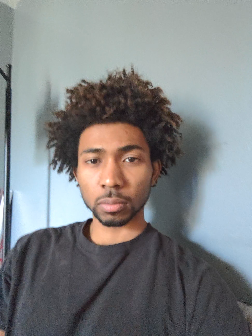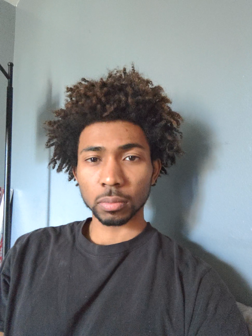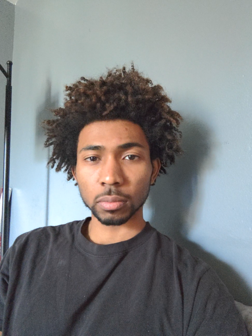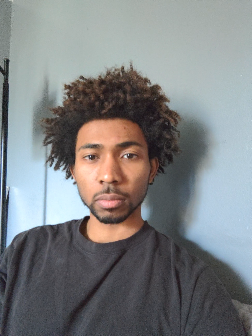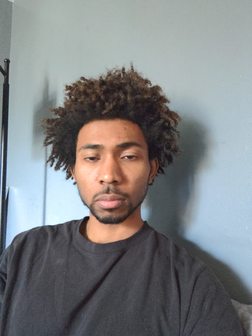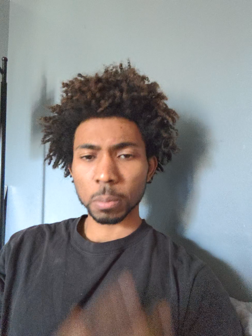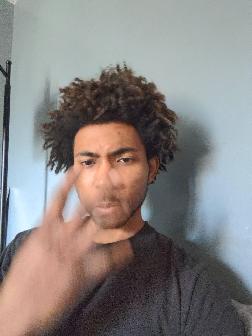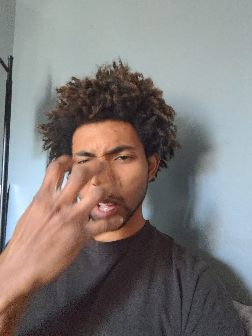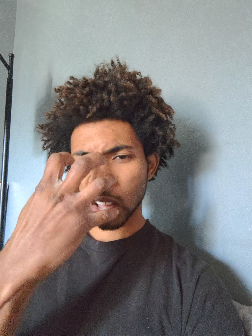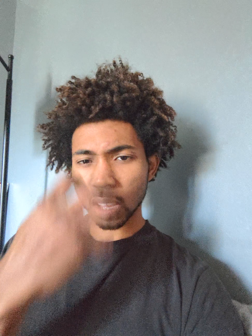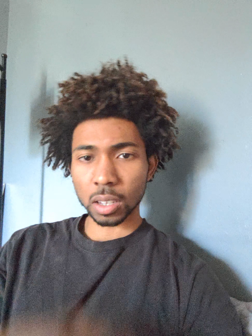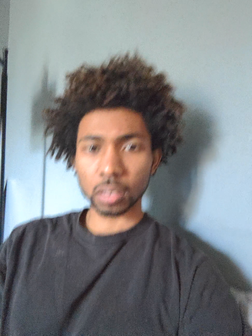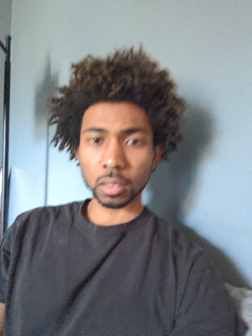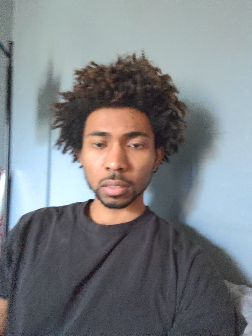mad